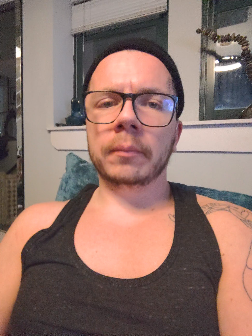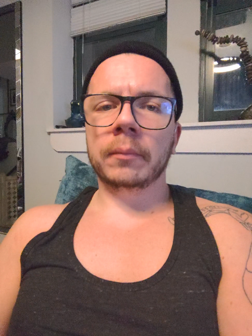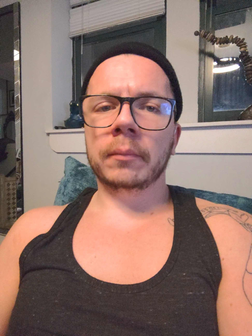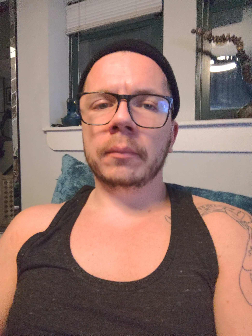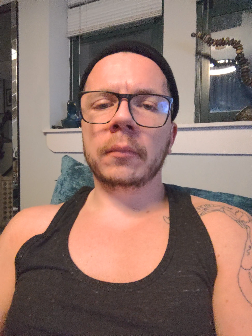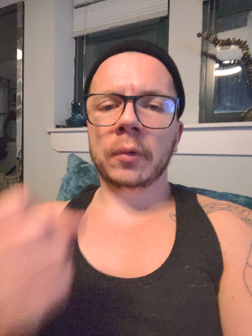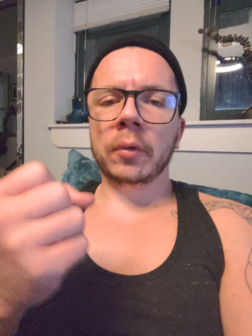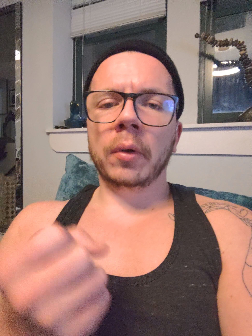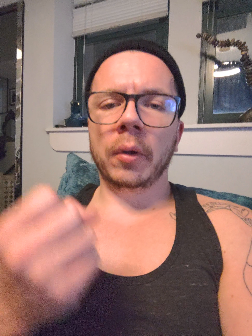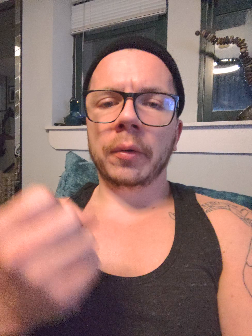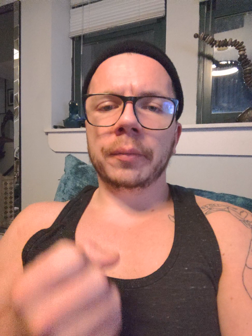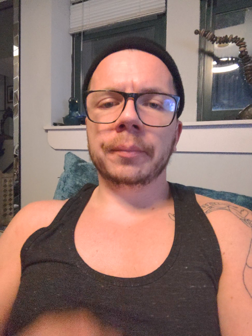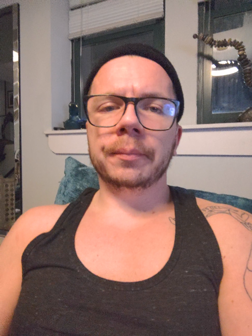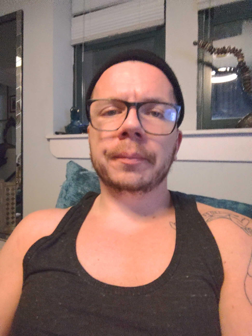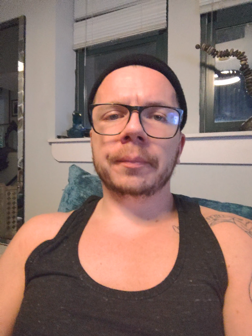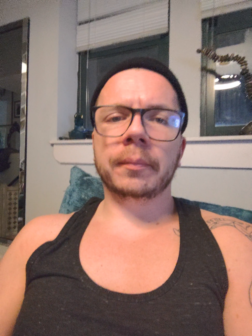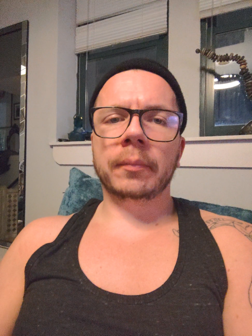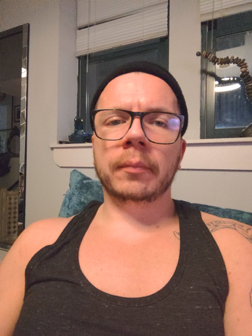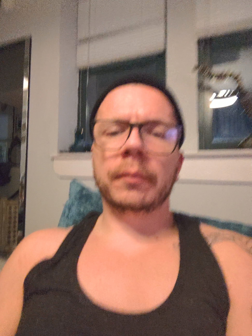car